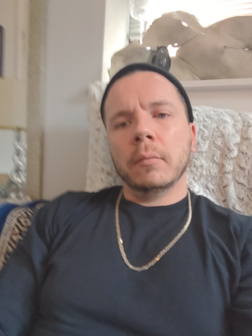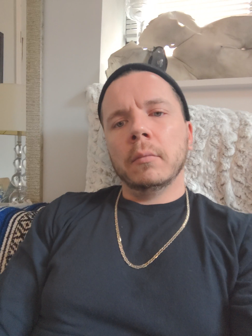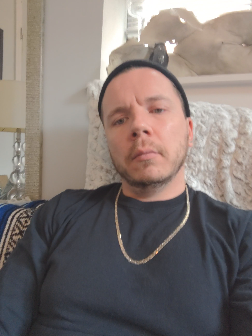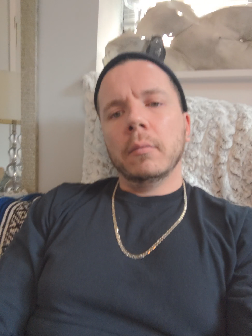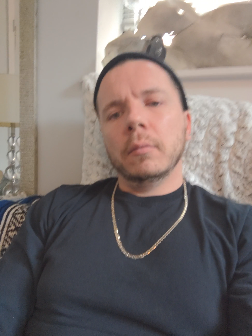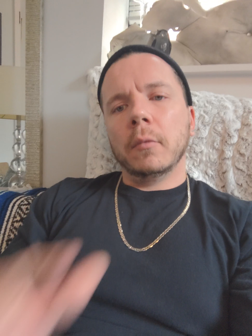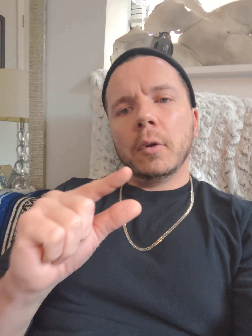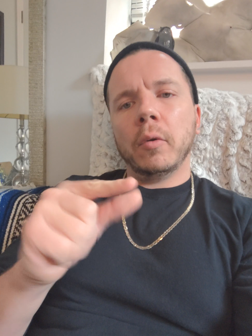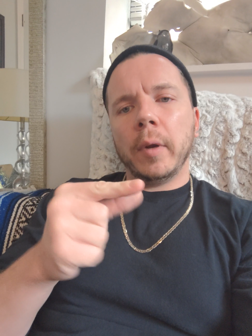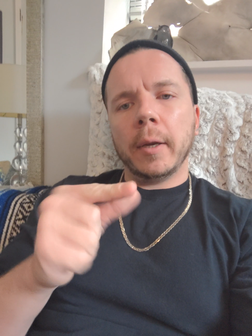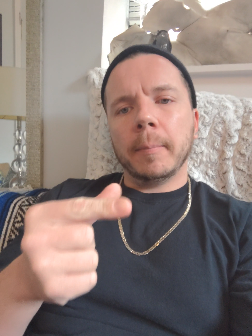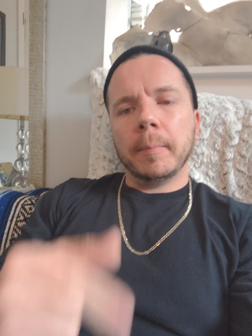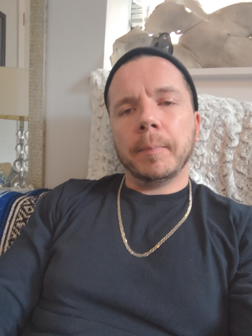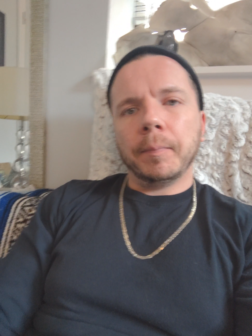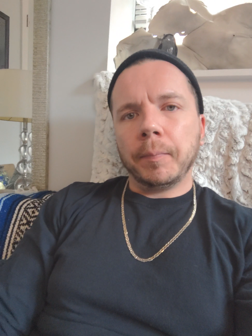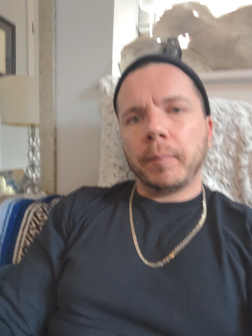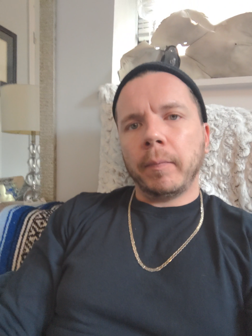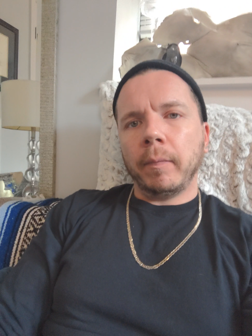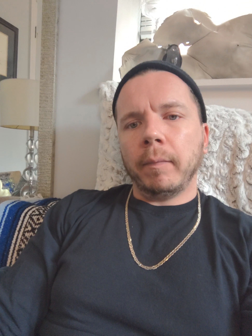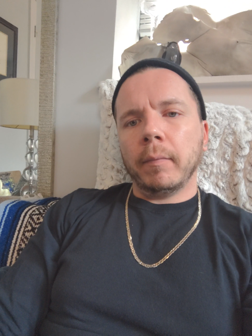green